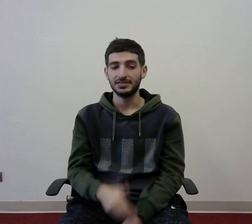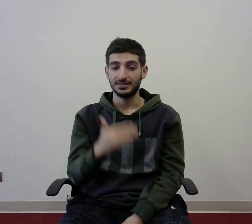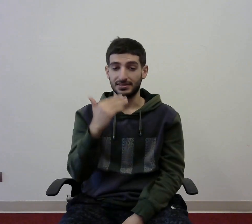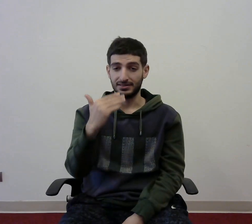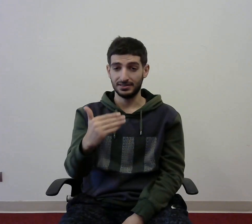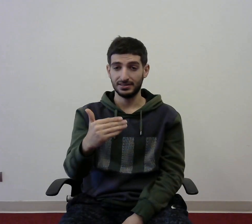siz